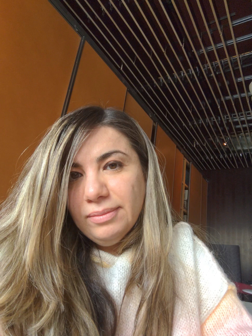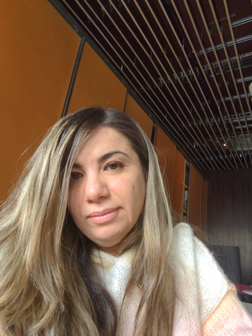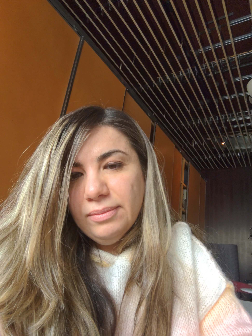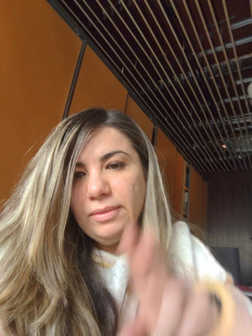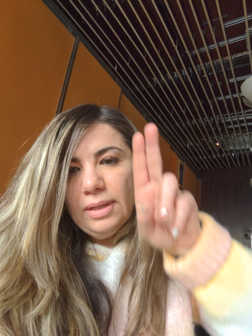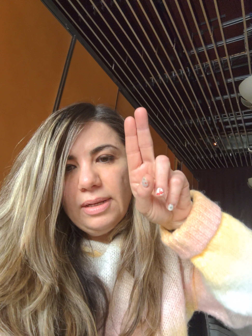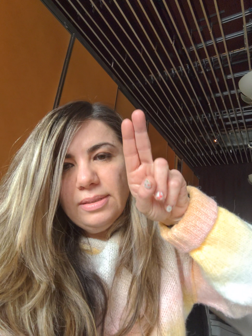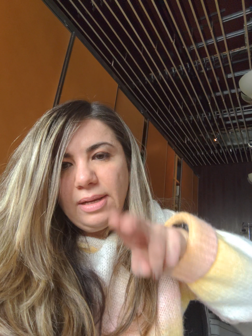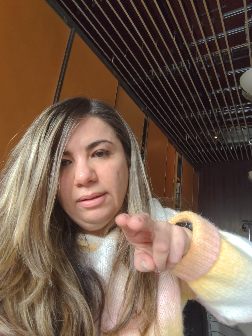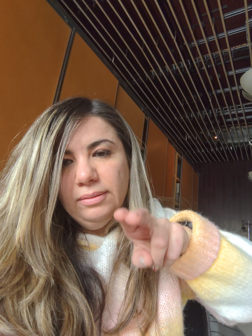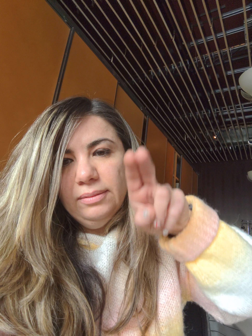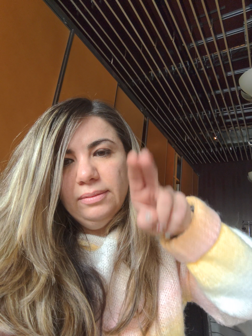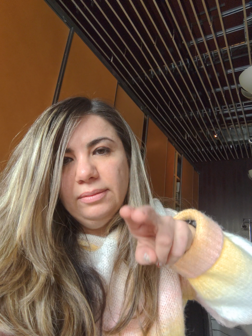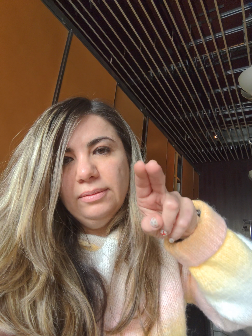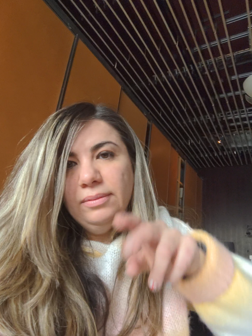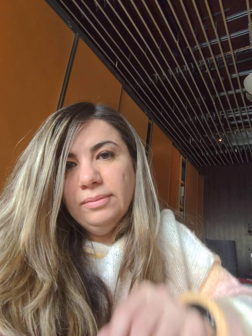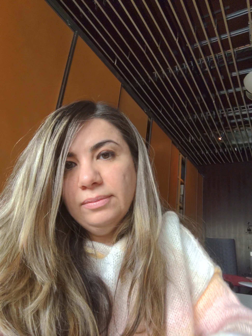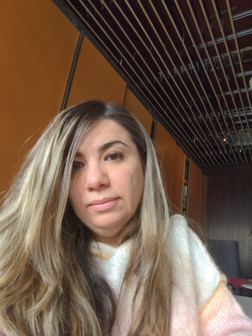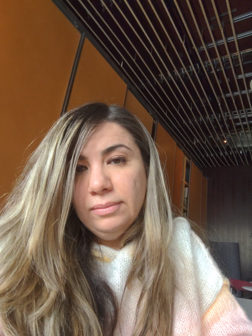chair